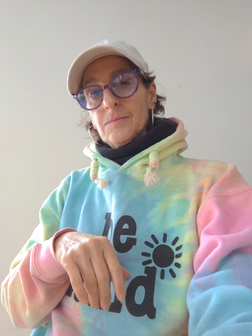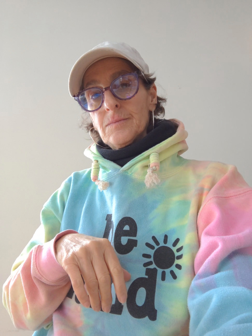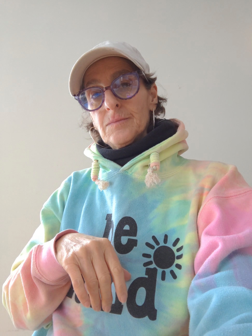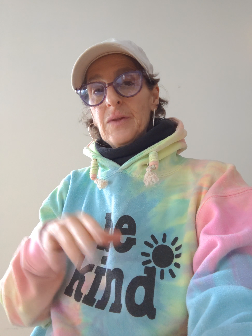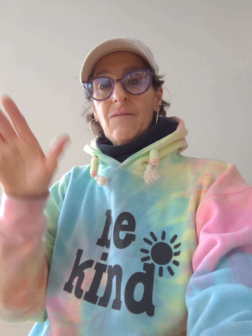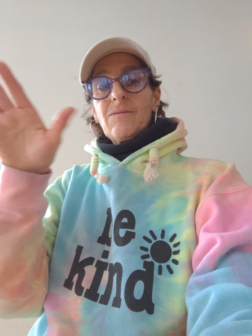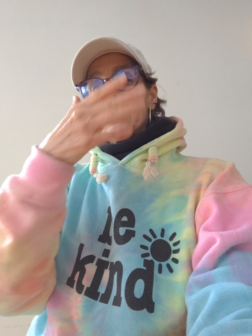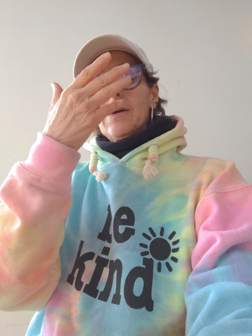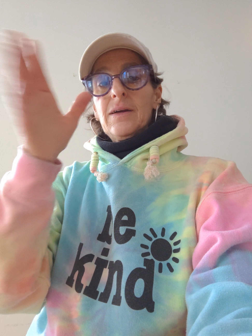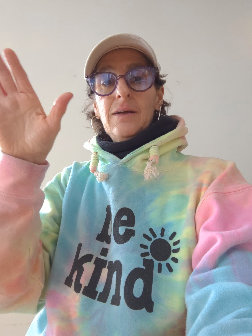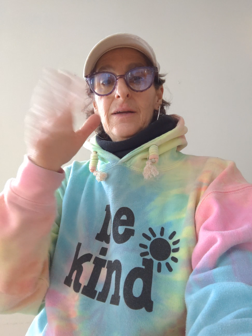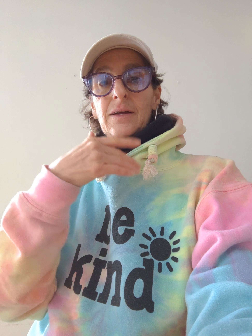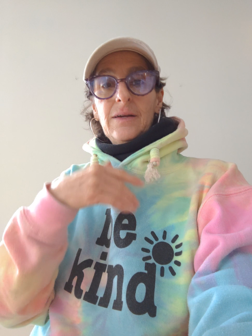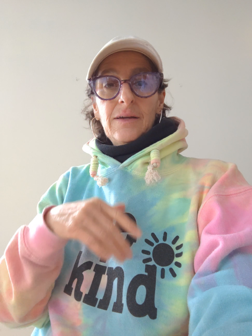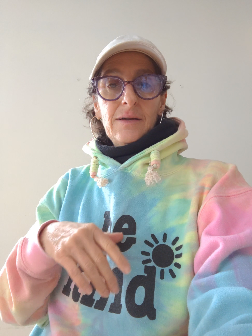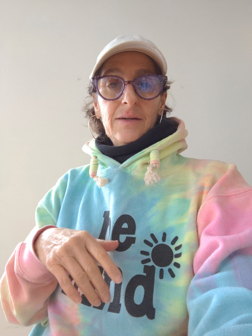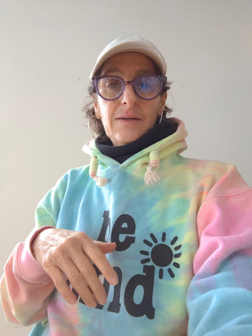flag